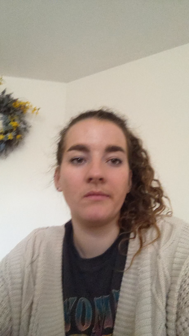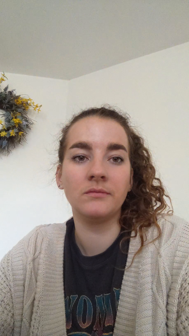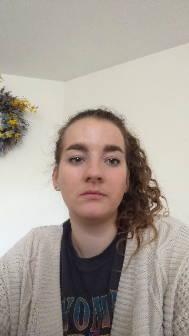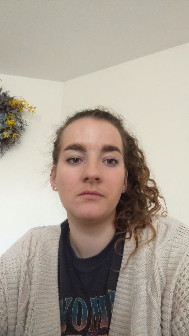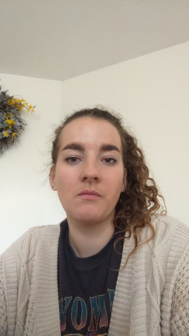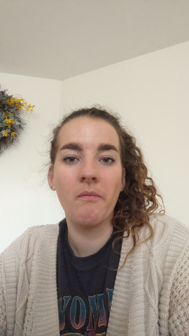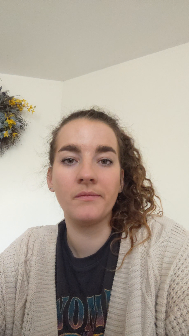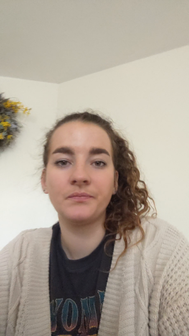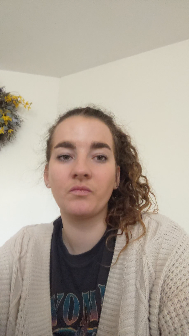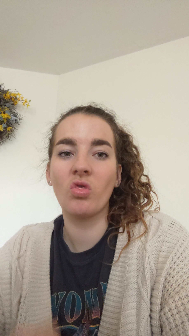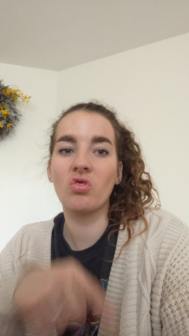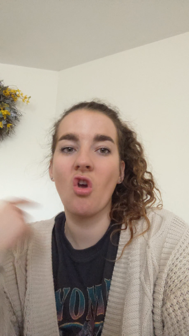long